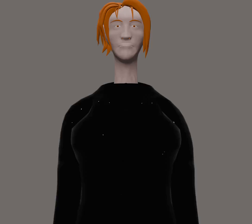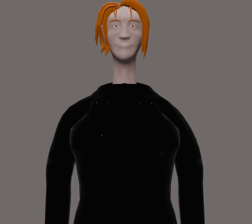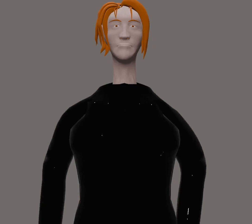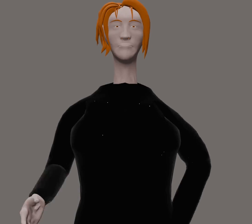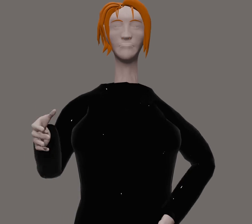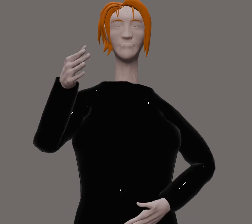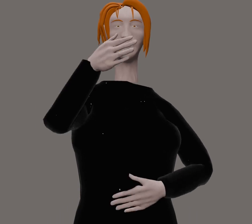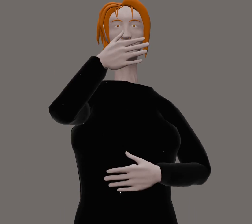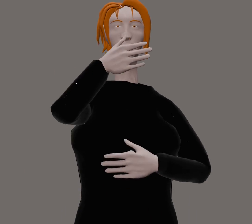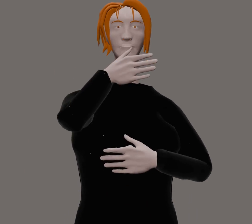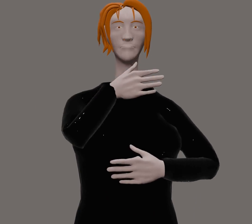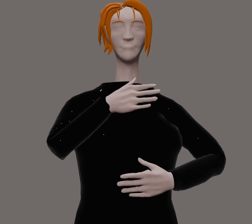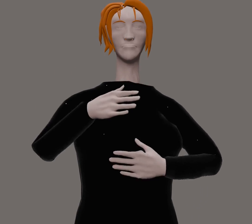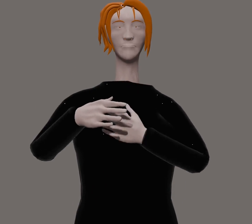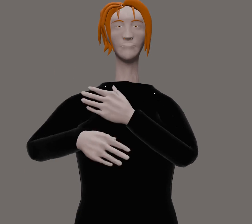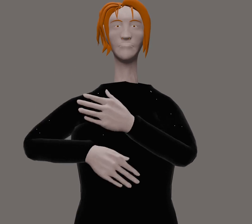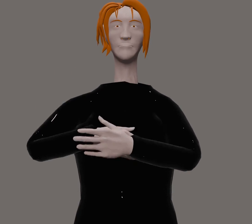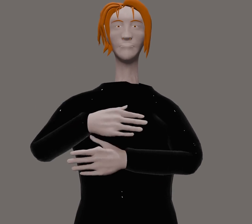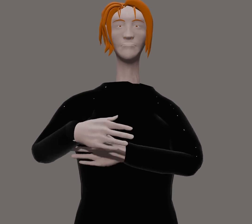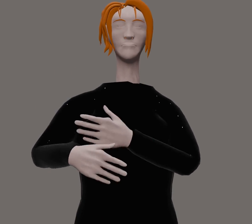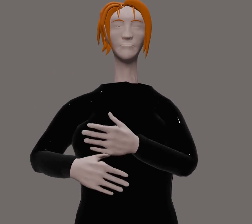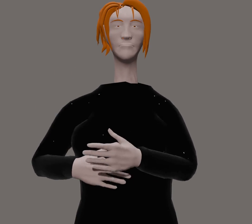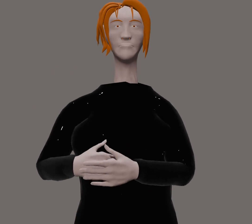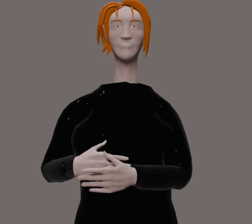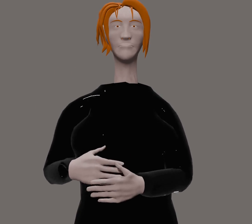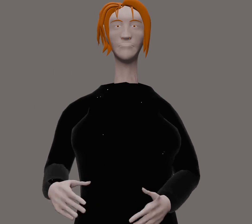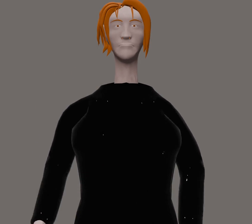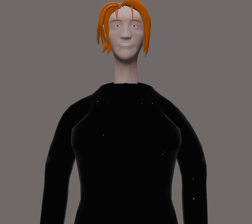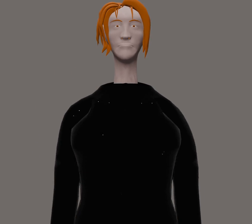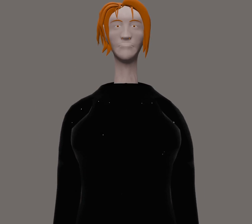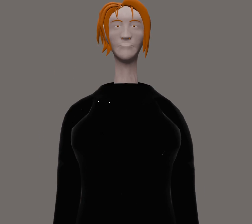Benevolent